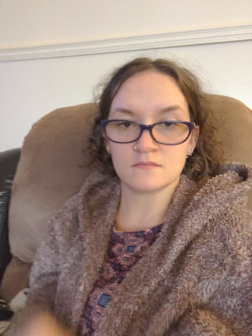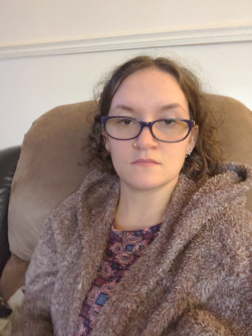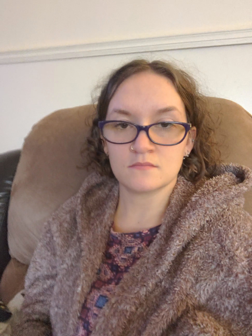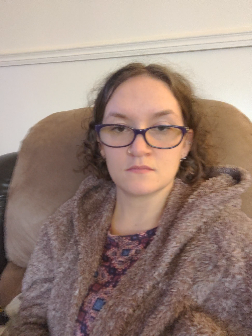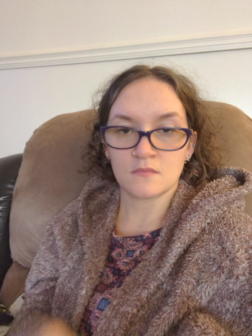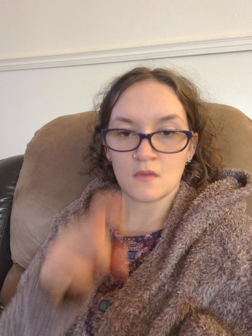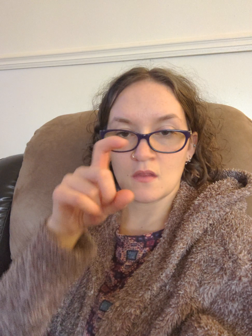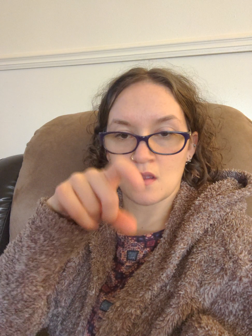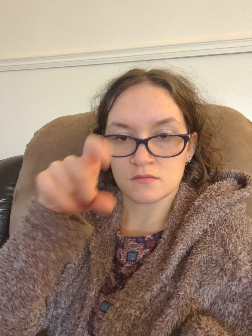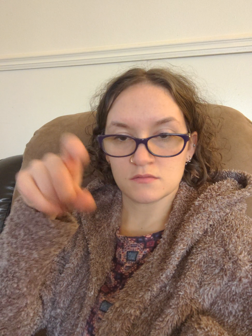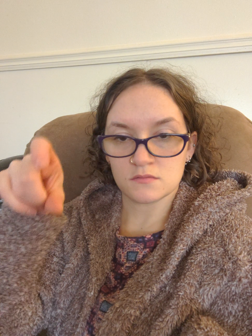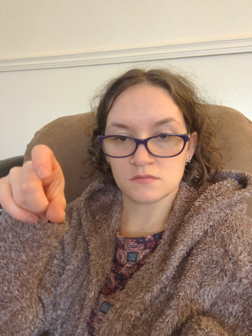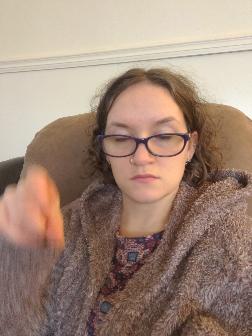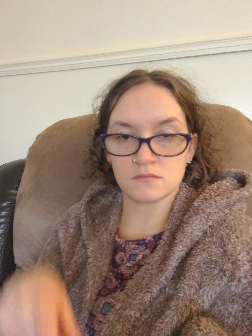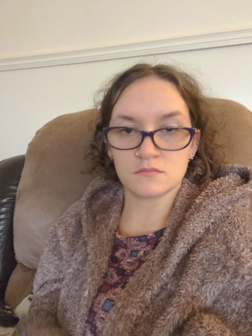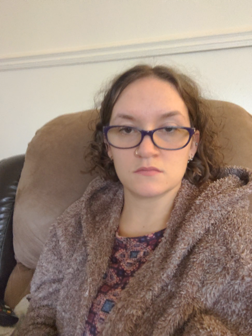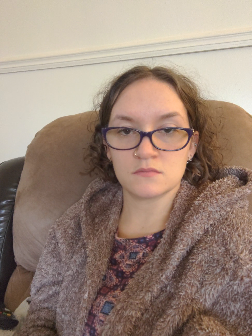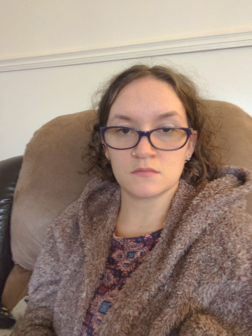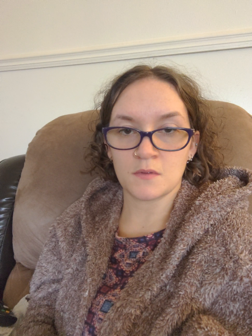closet